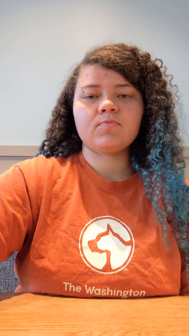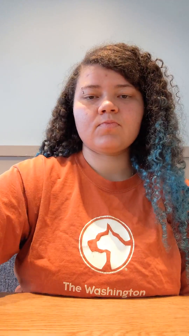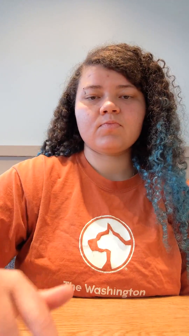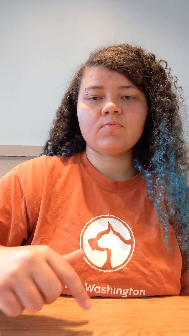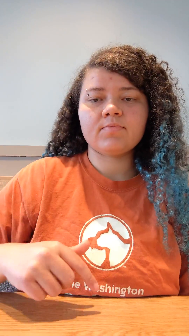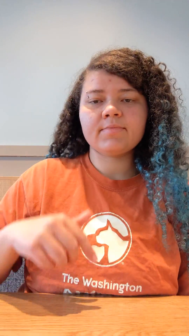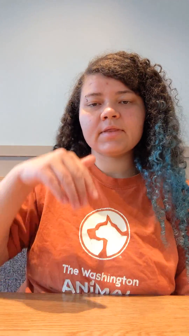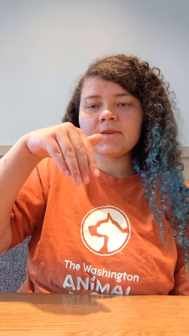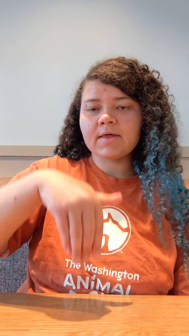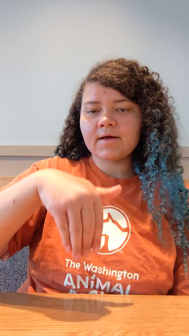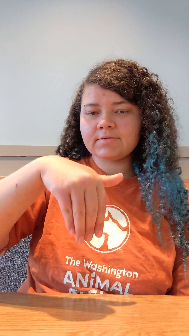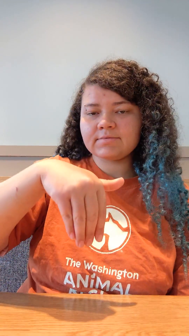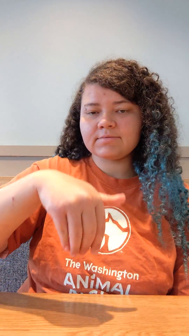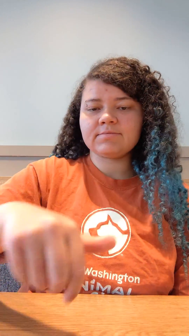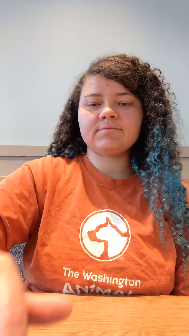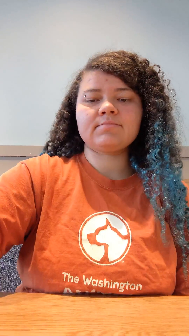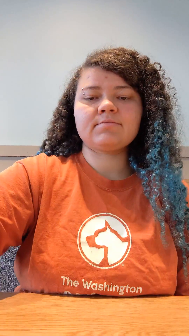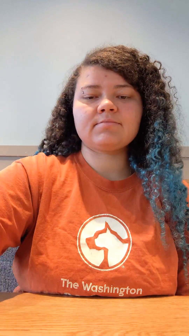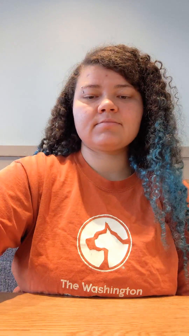night night